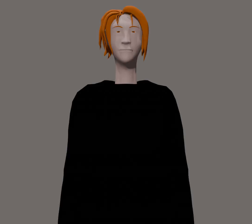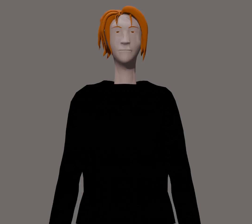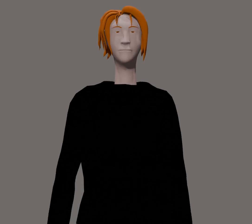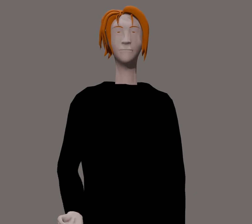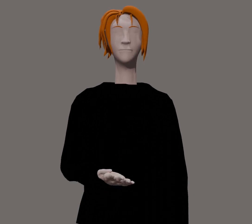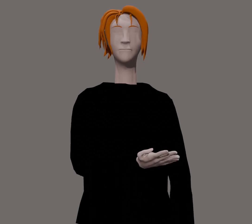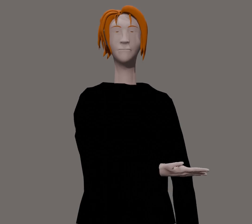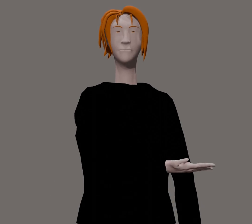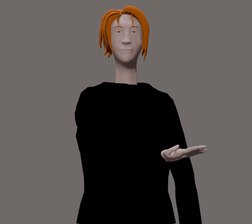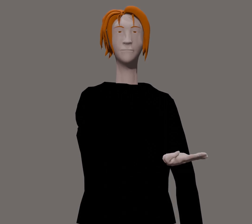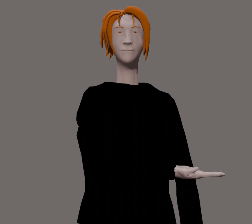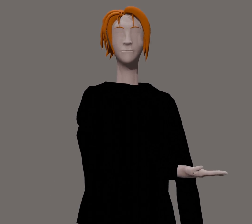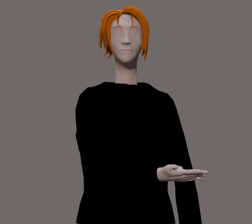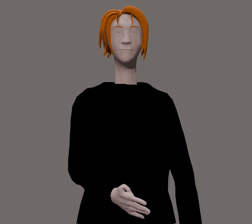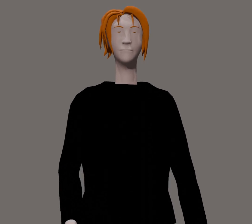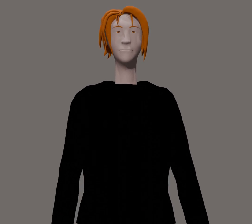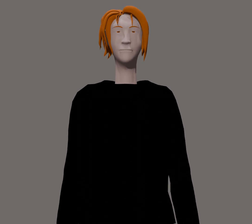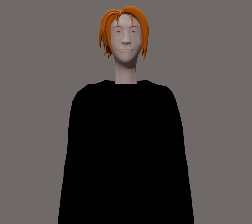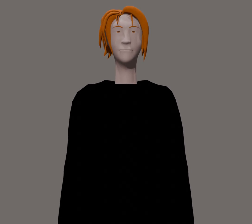Chemo